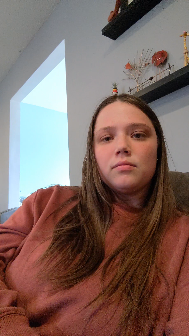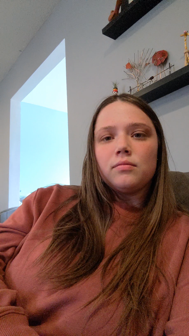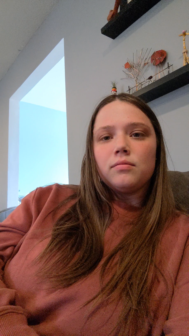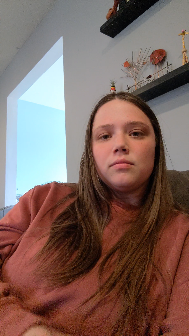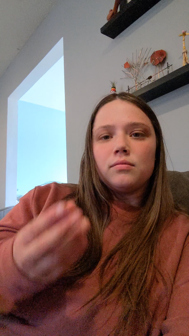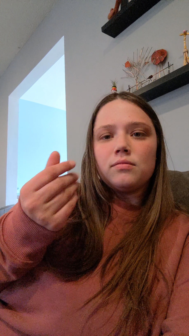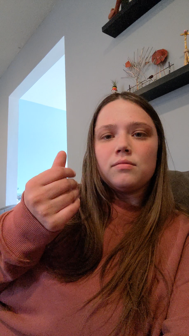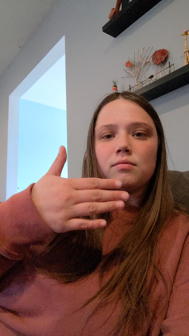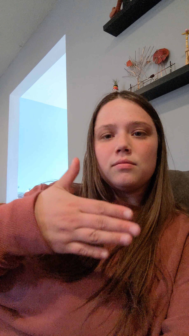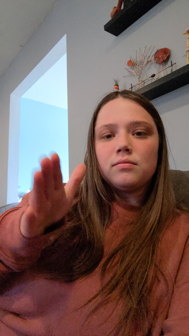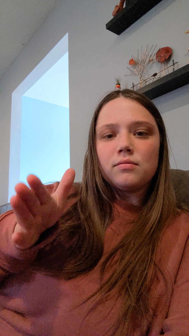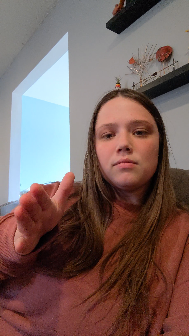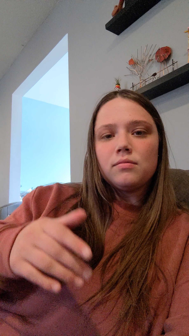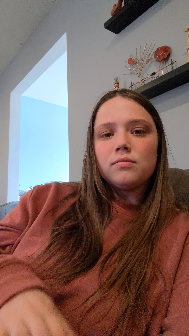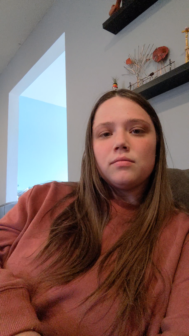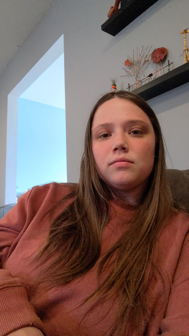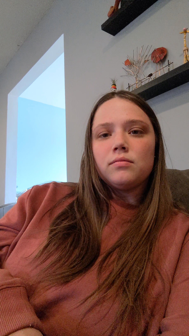sandbox